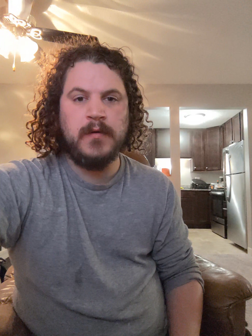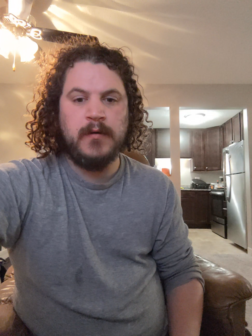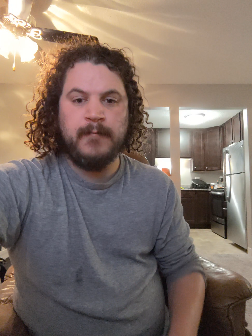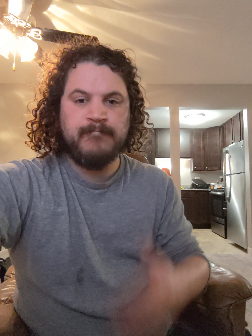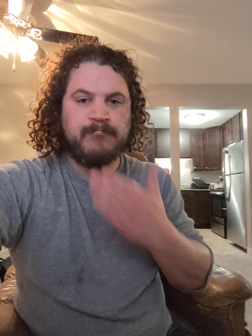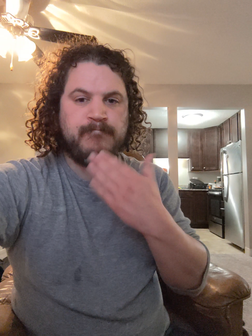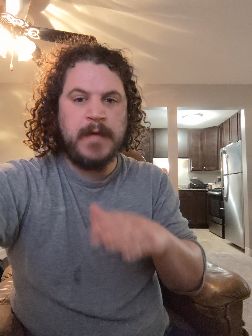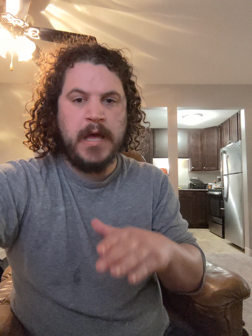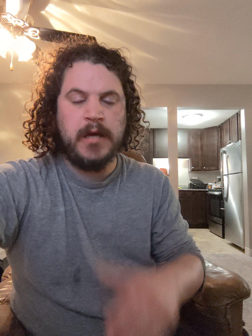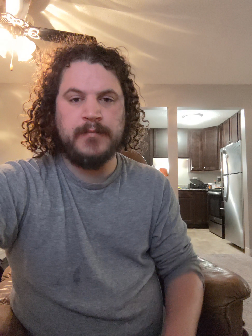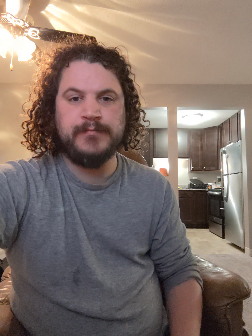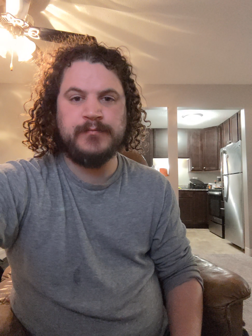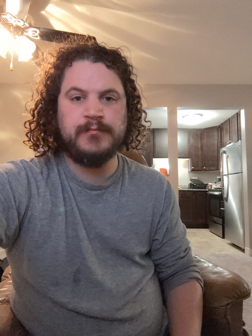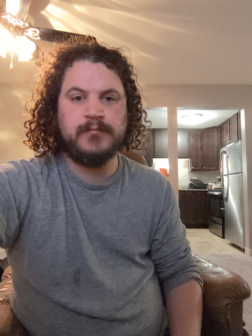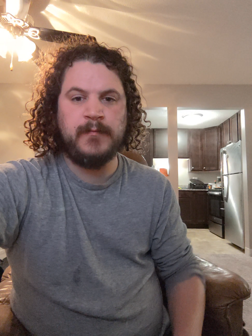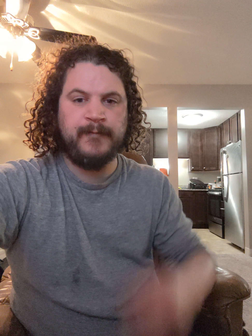bad